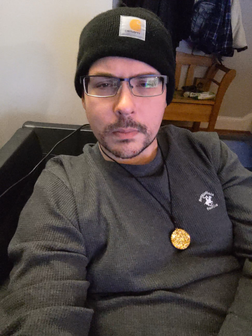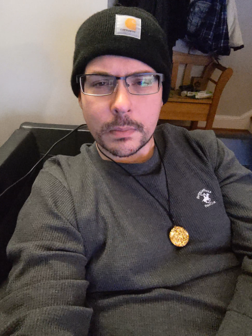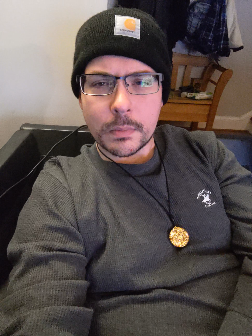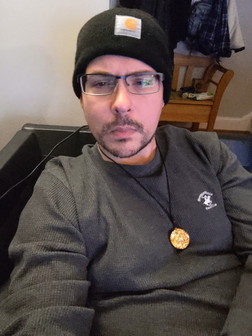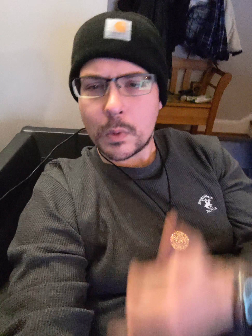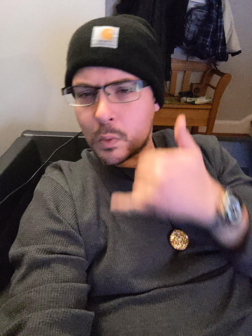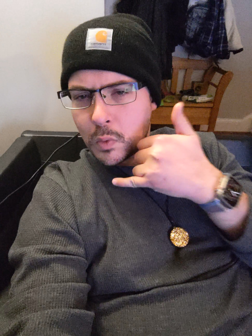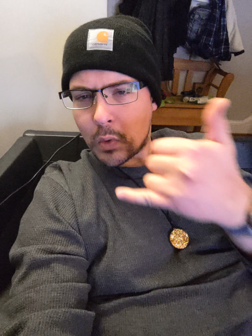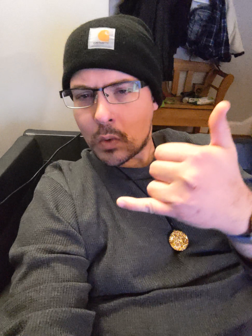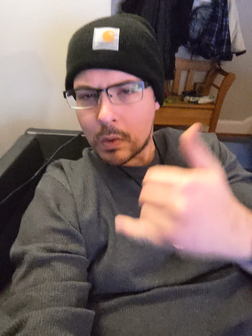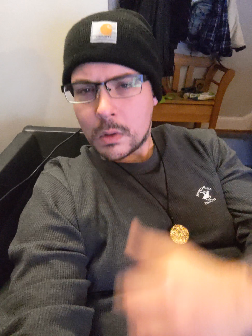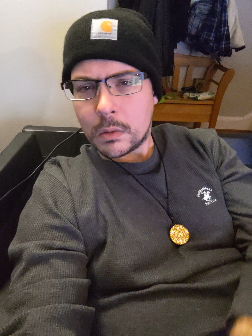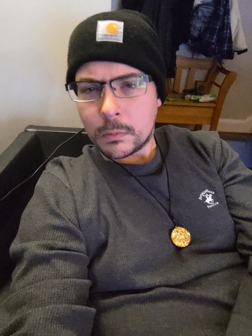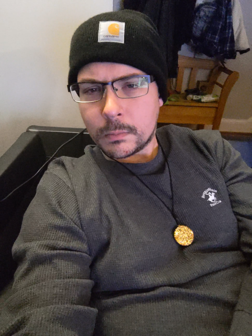call on the phone